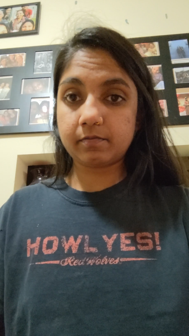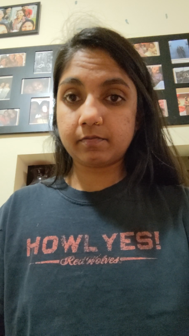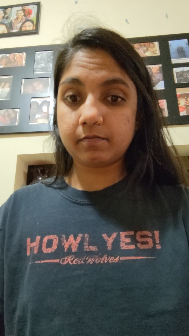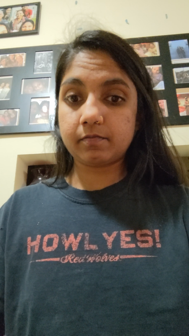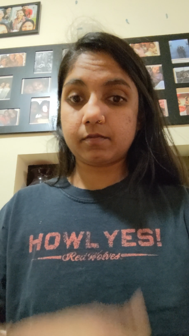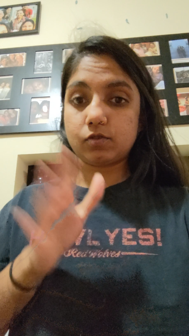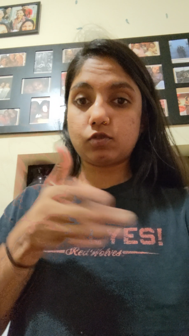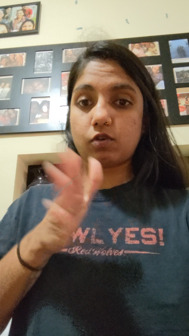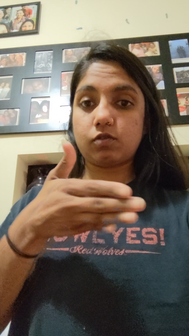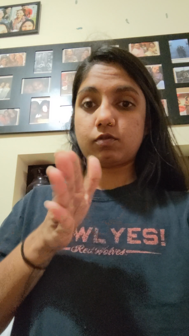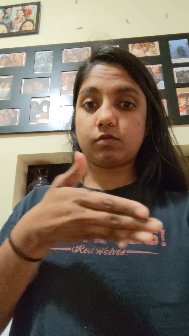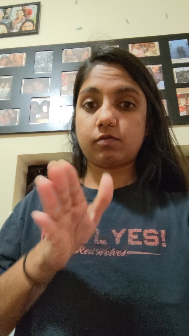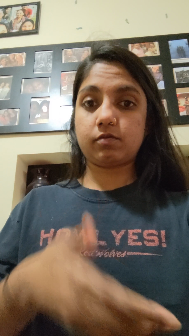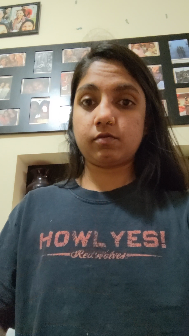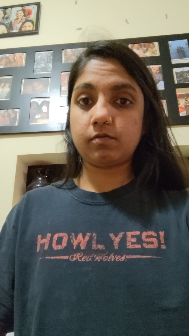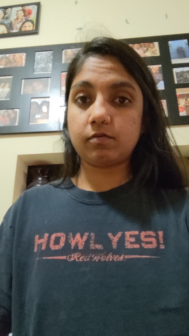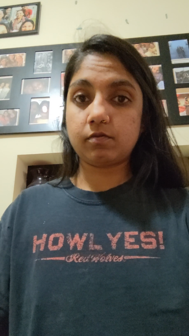share